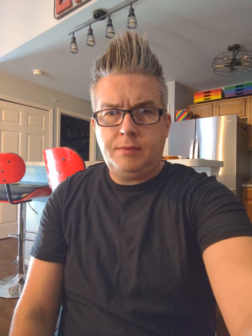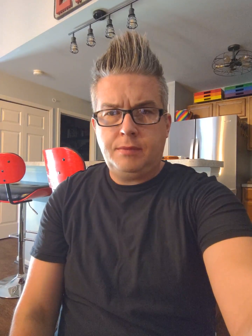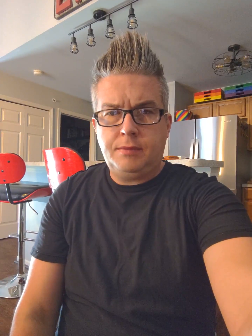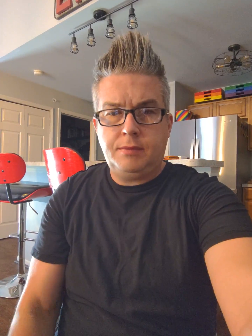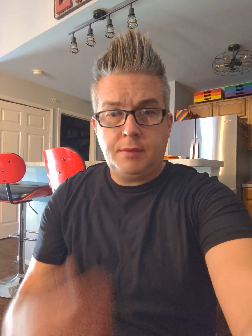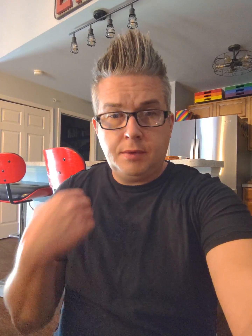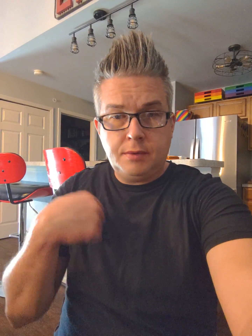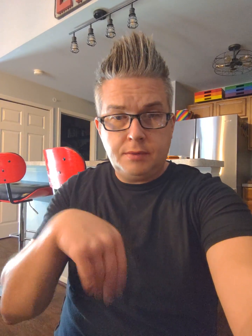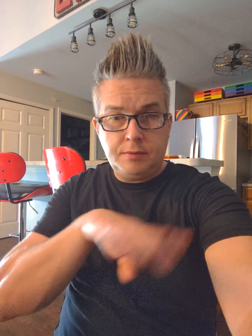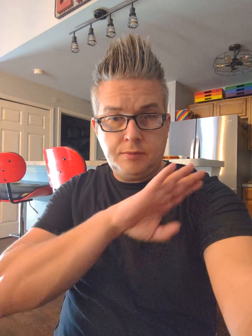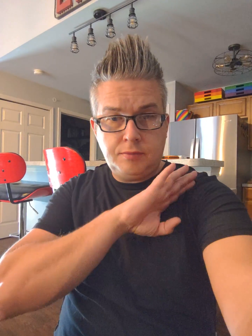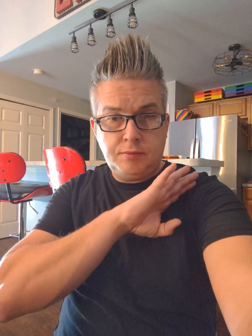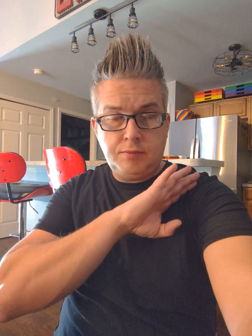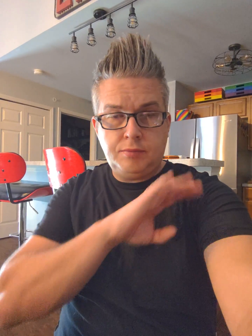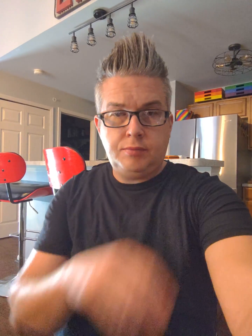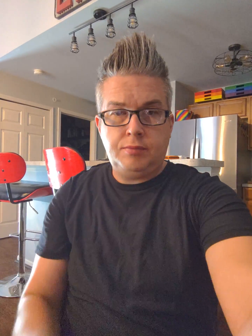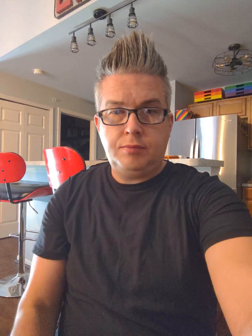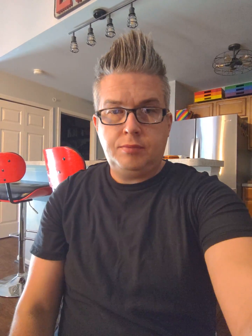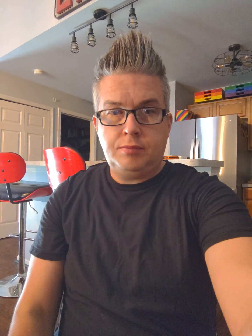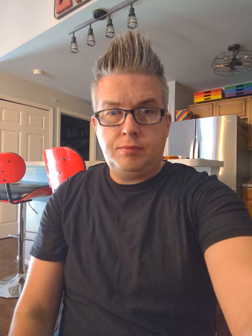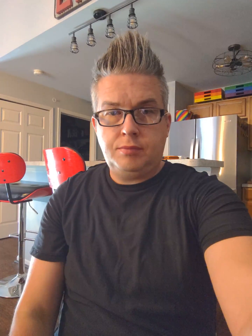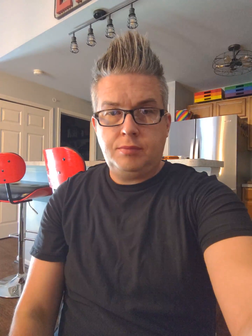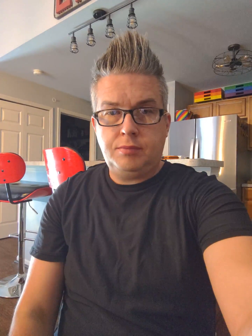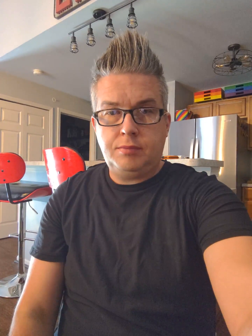scarf